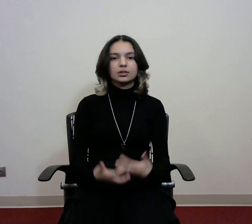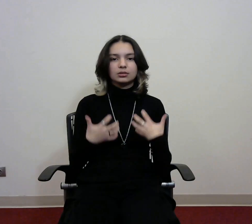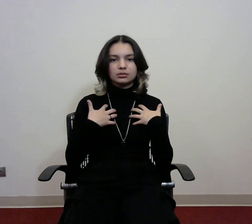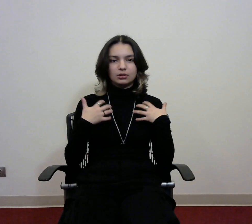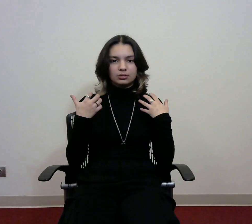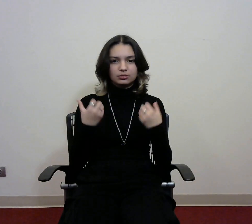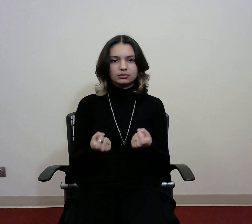sağlam